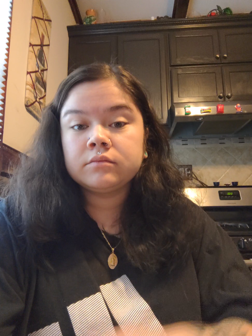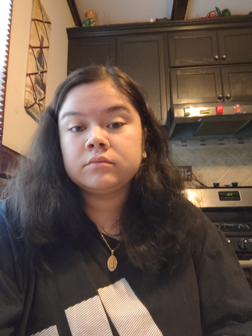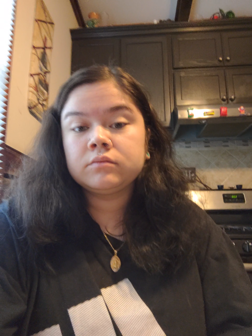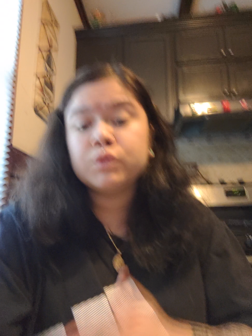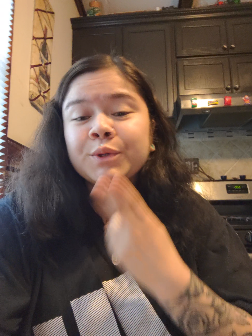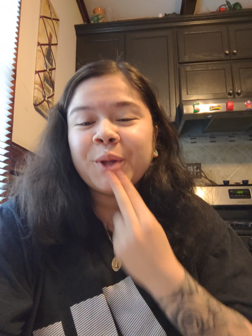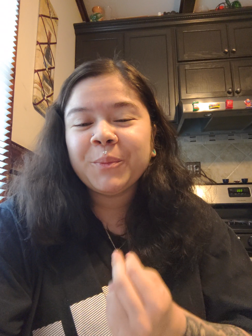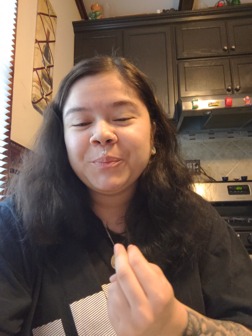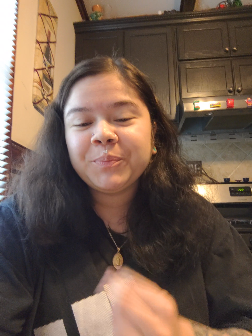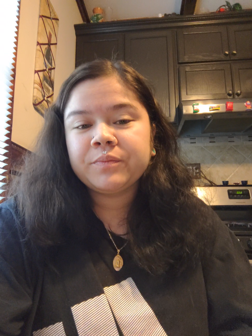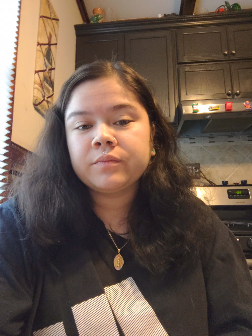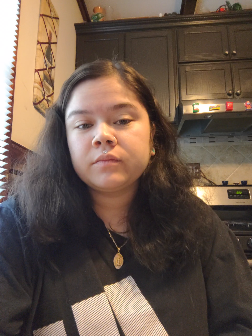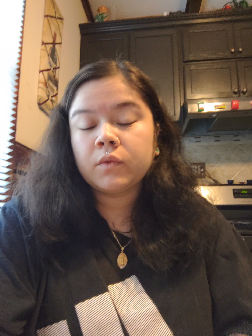cute